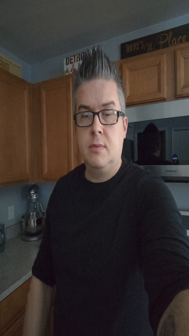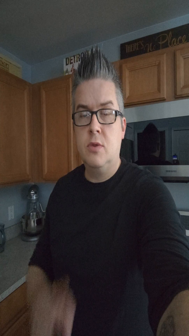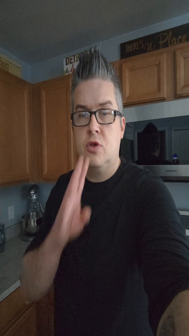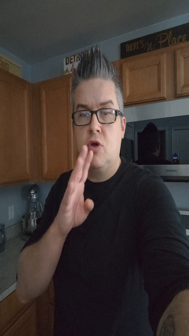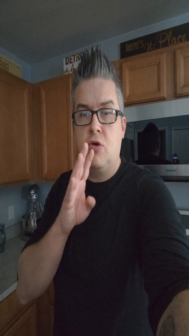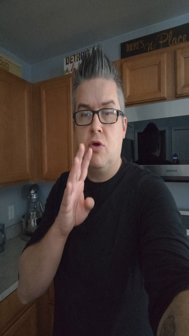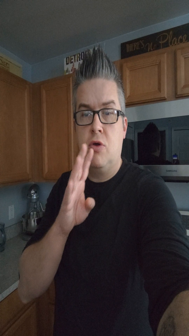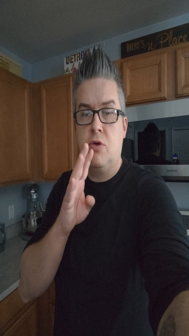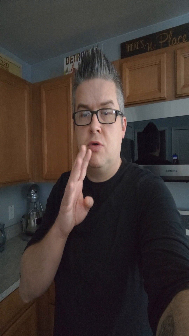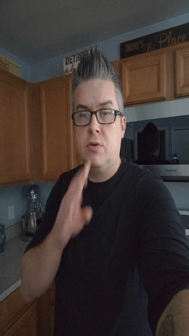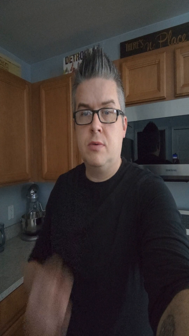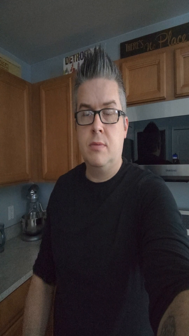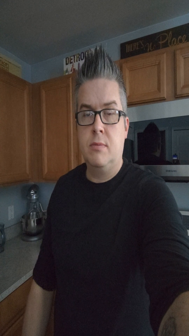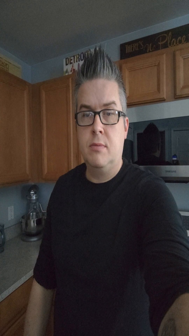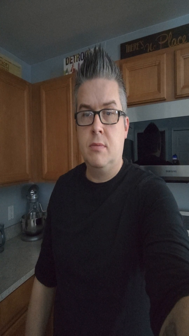talk